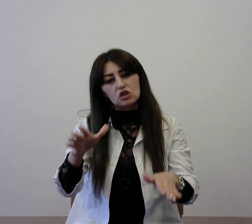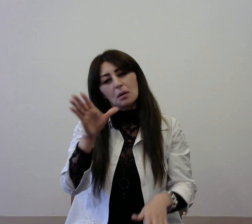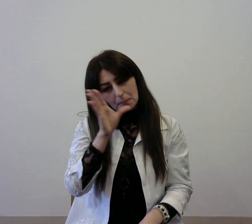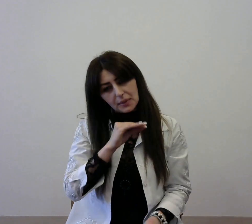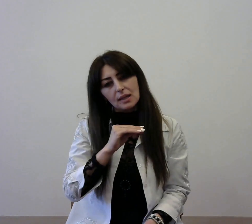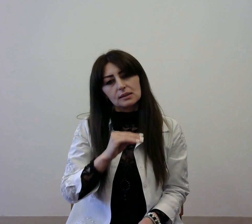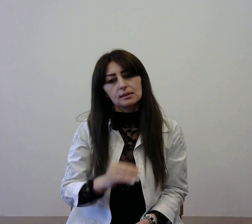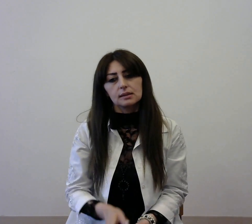bilər